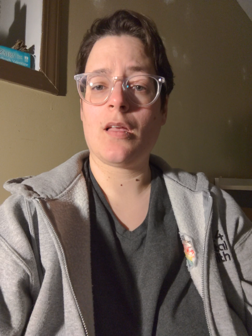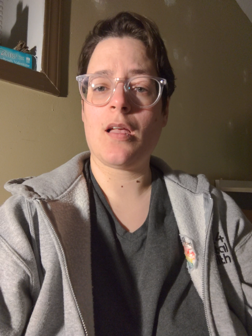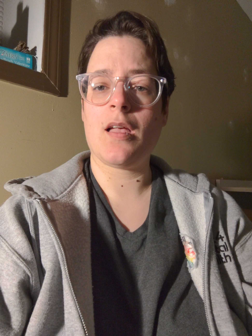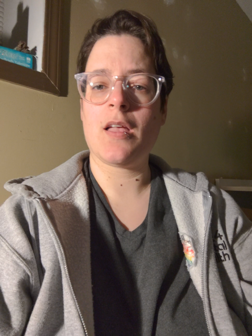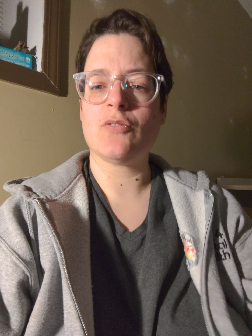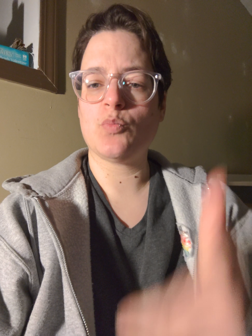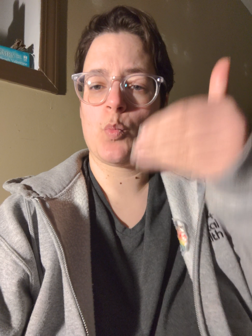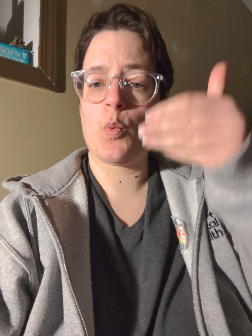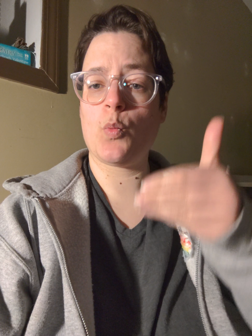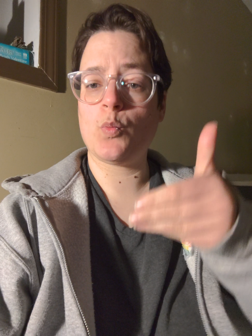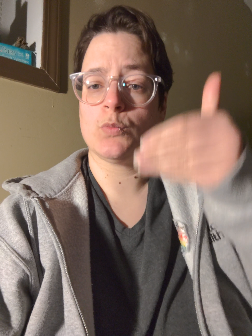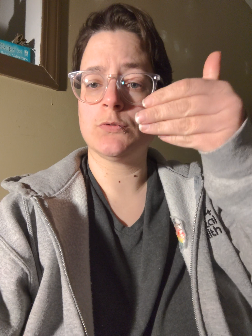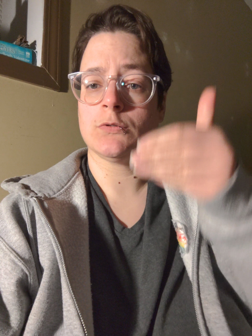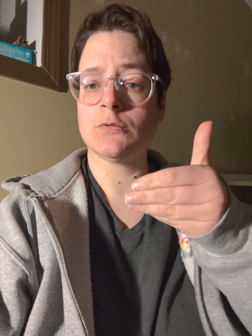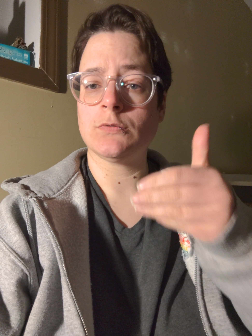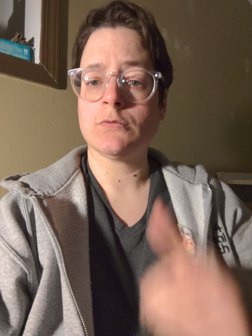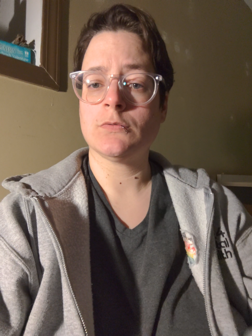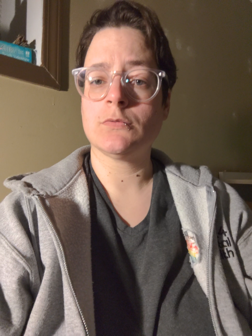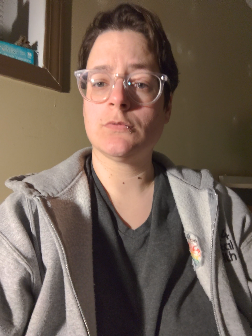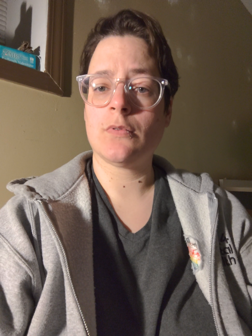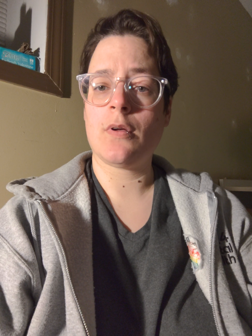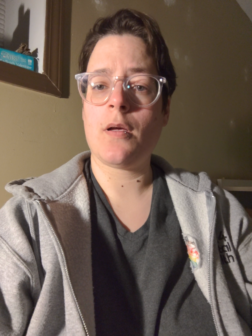window